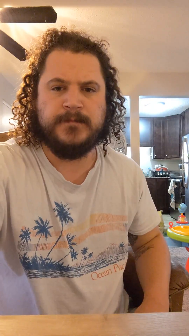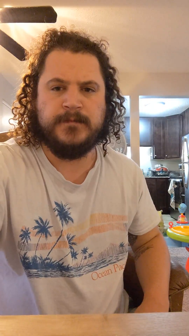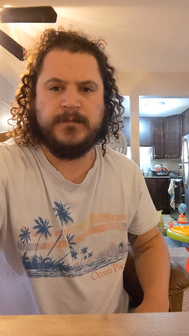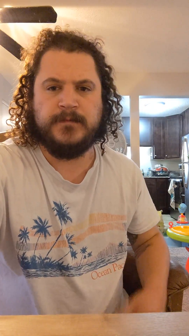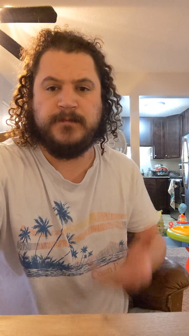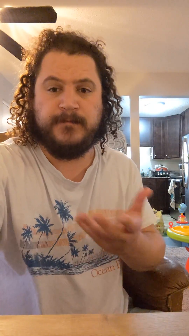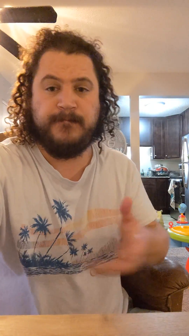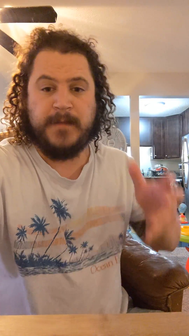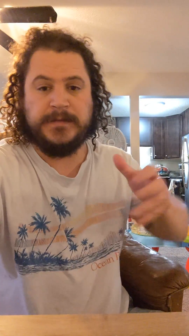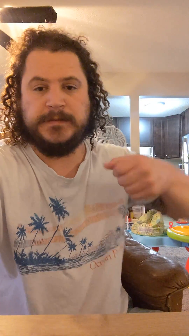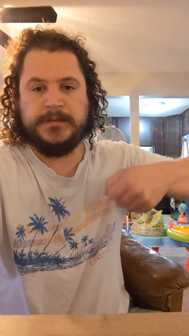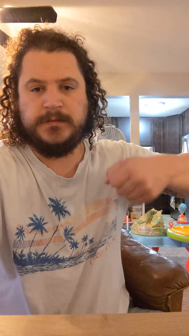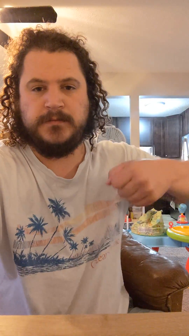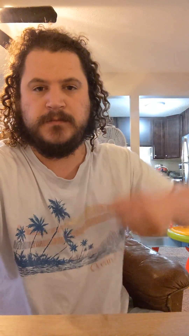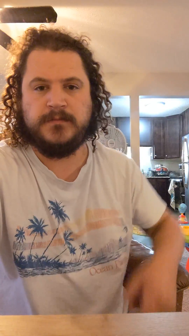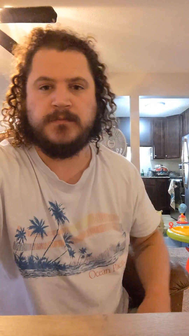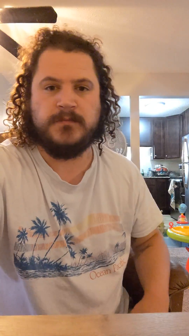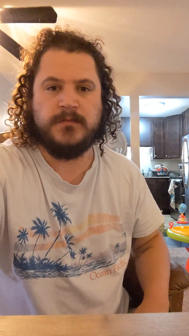basket